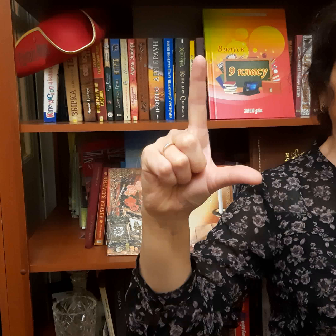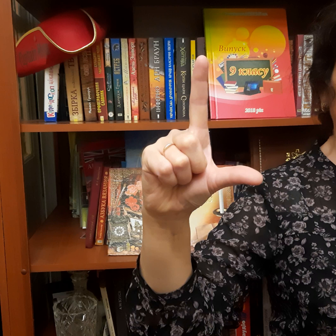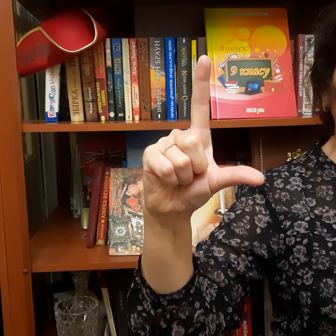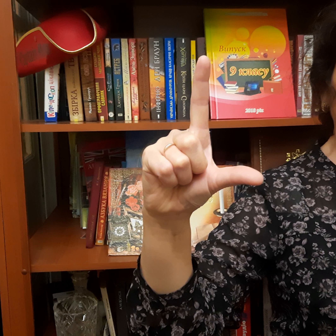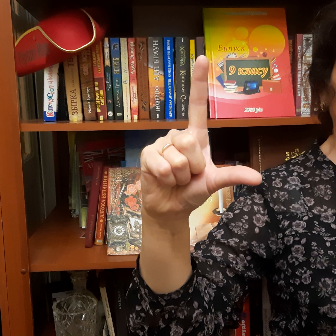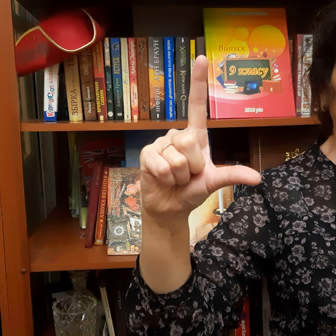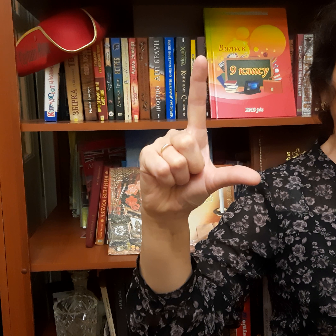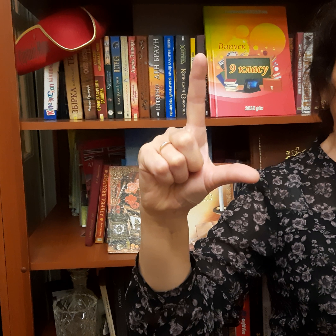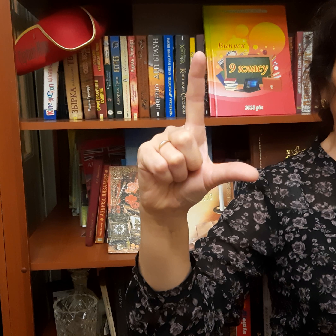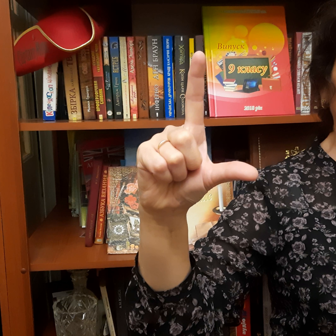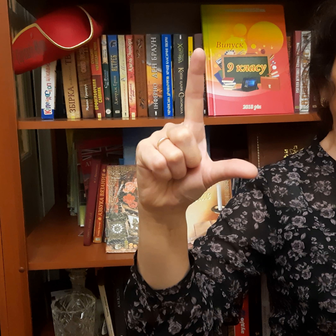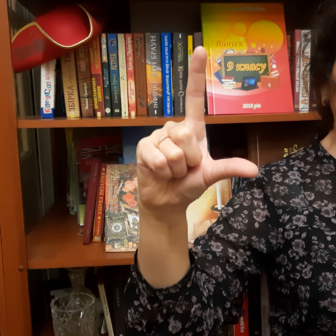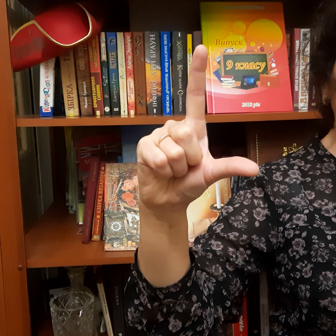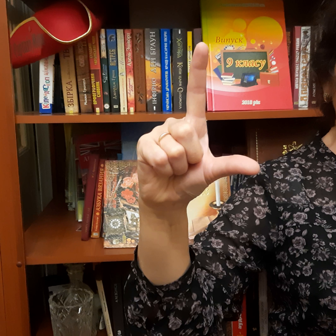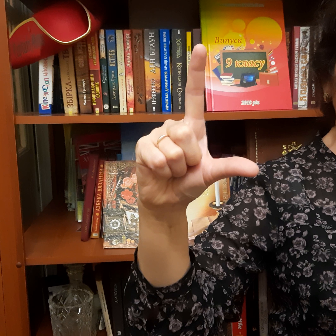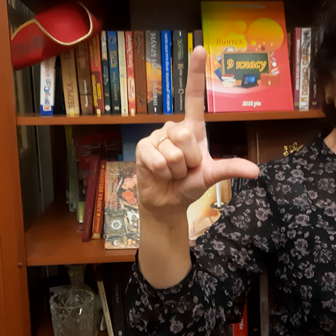Ь